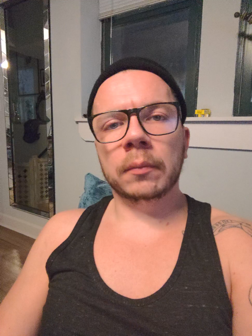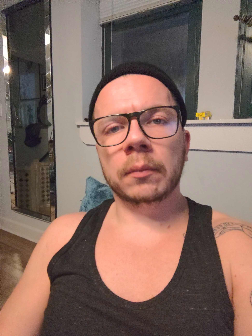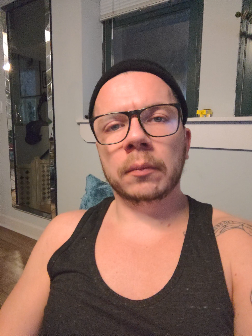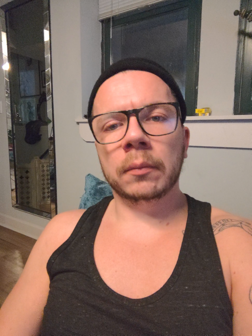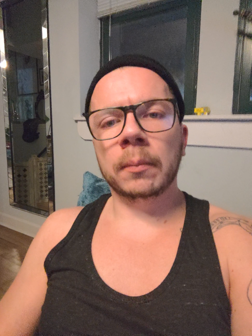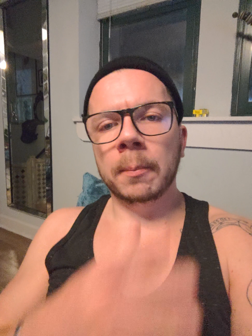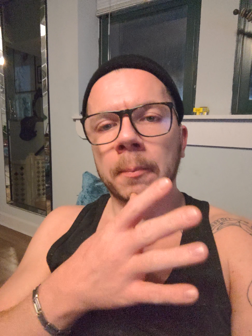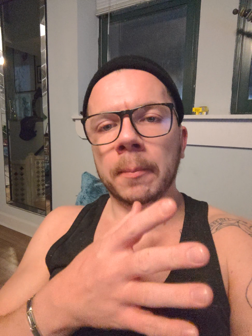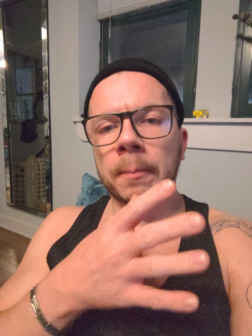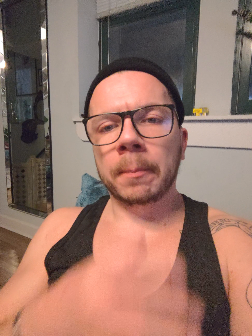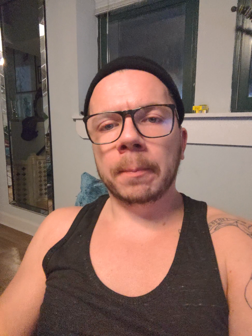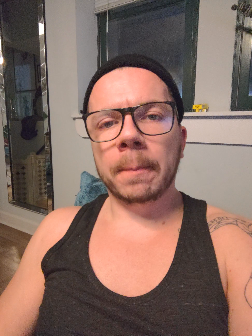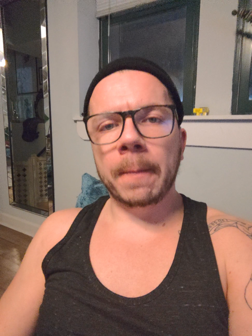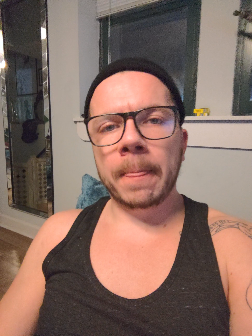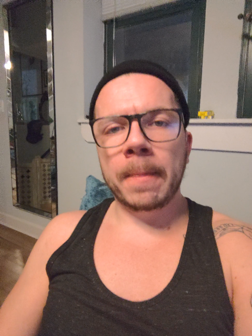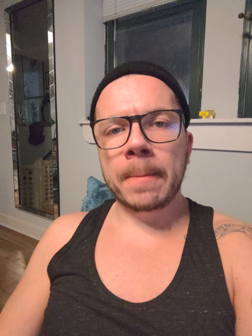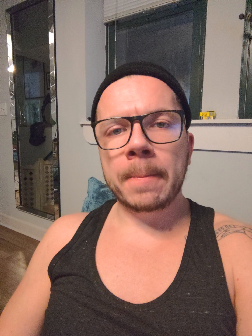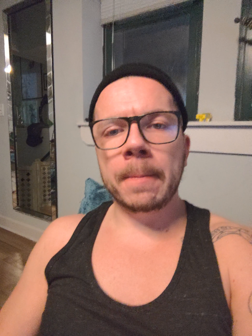mom